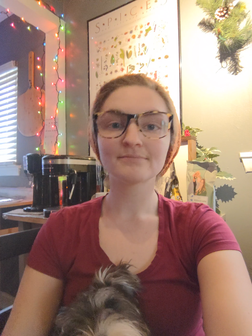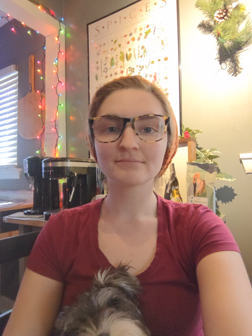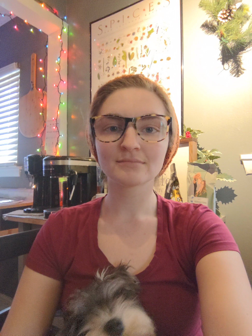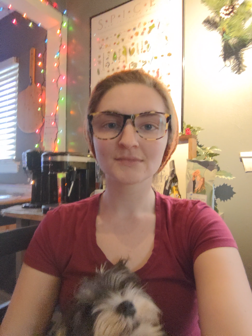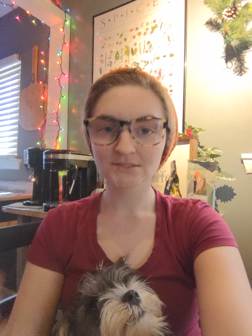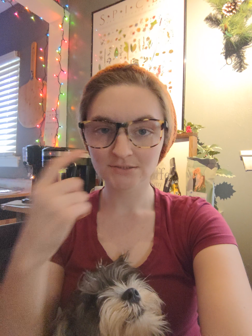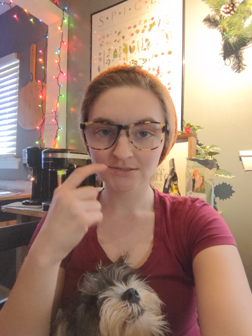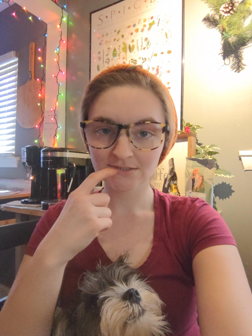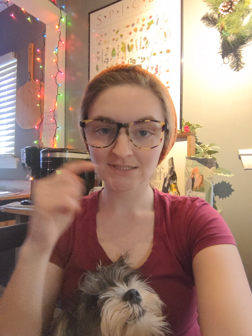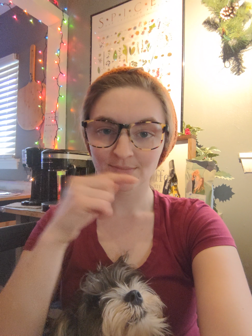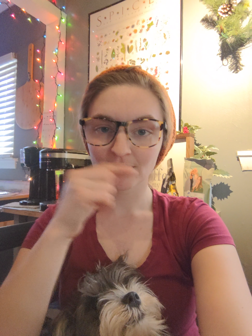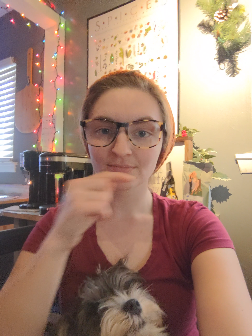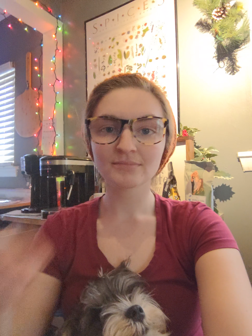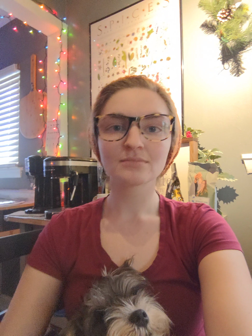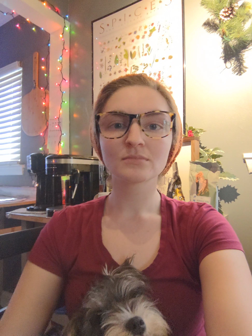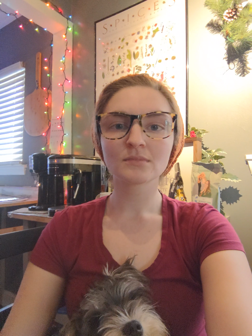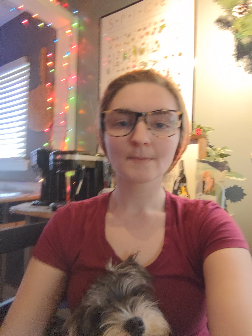toothbrush